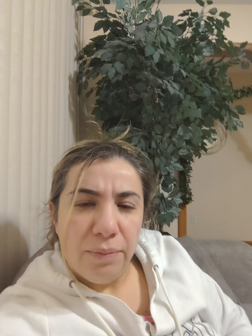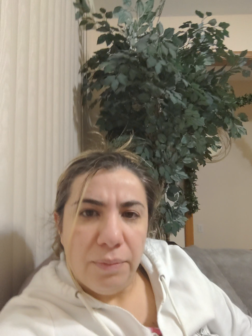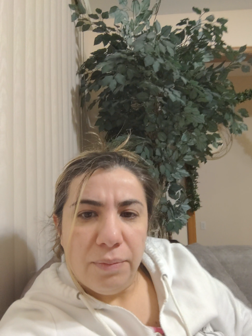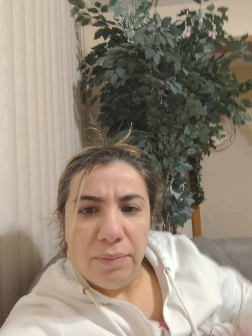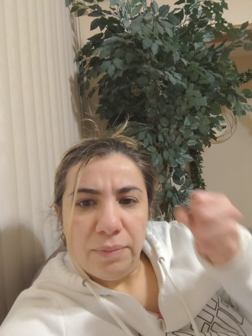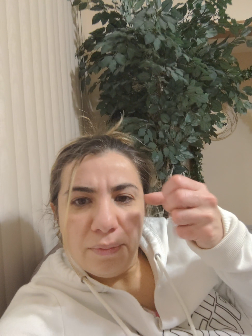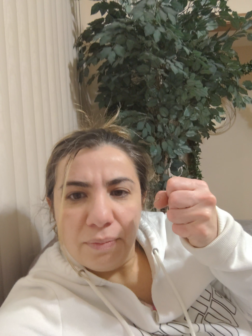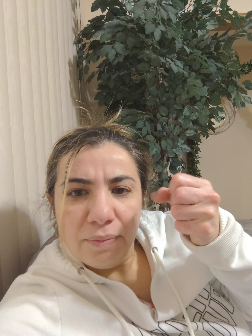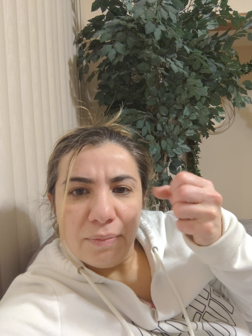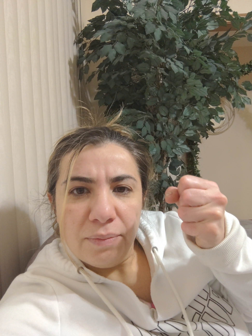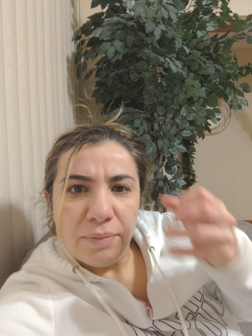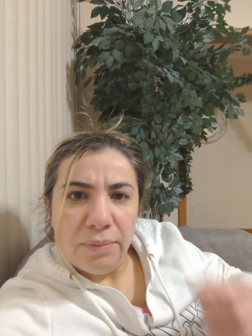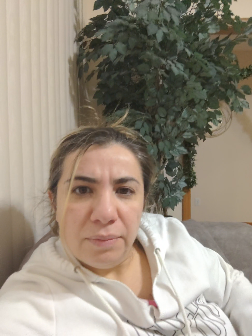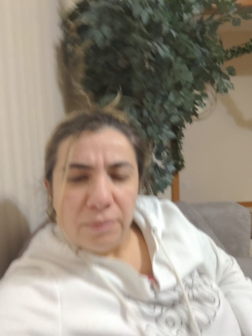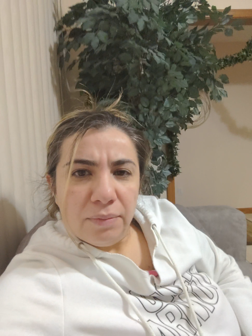milk